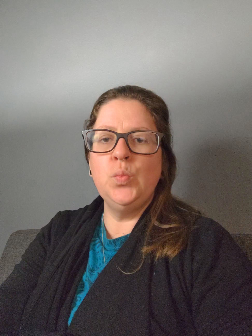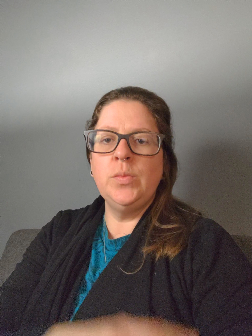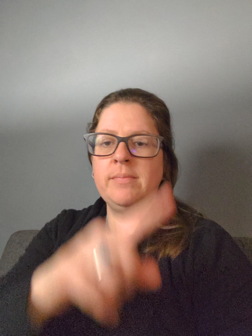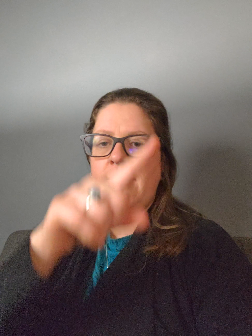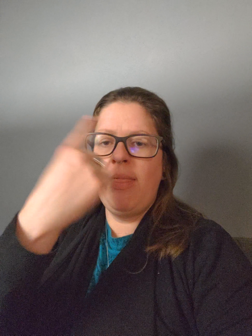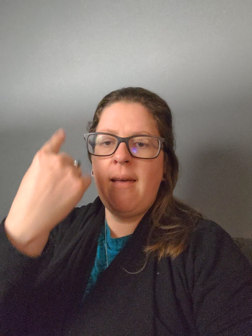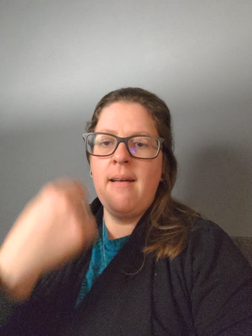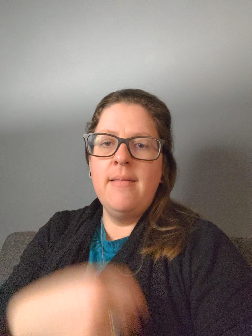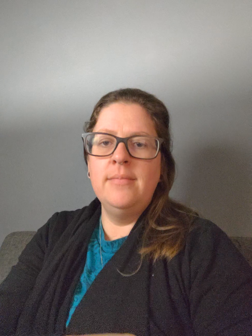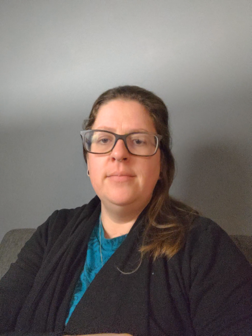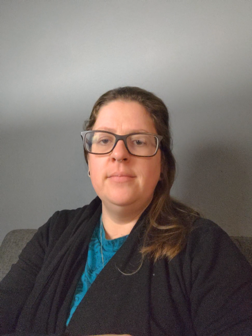black